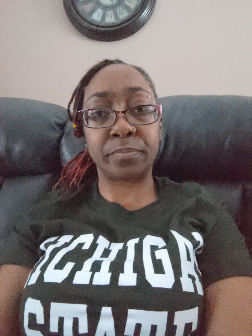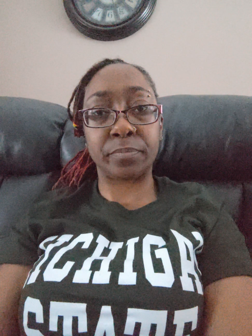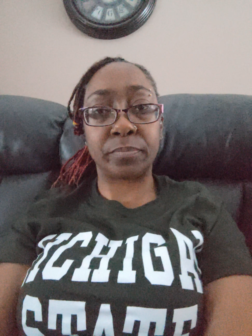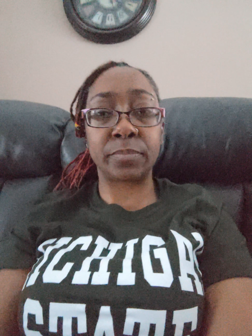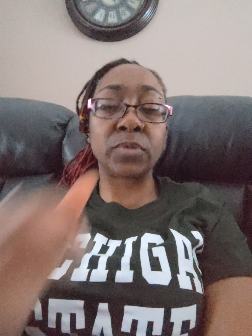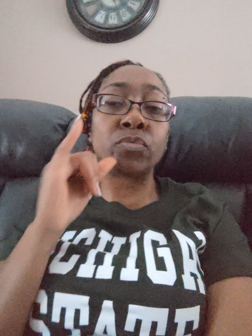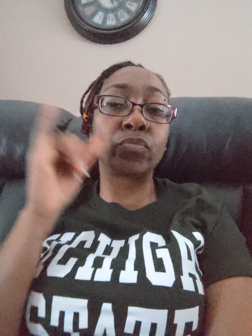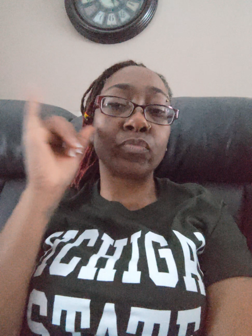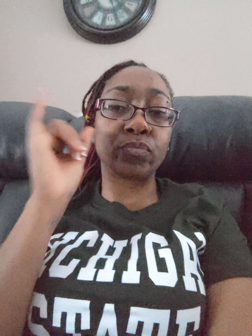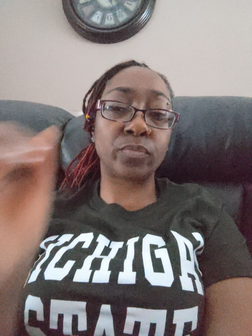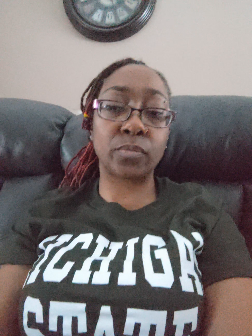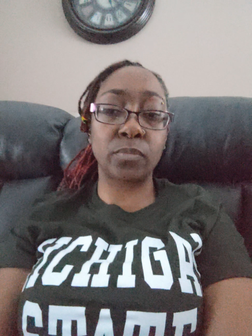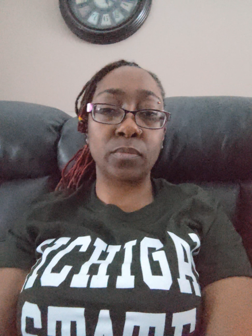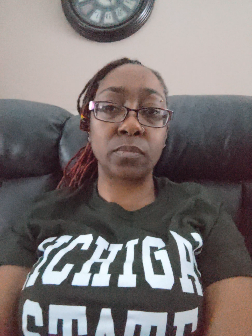yesterday